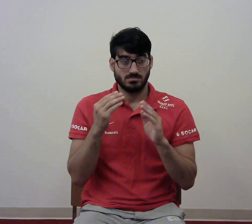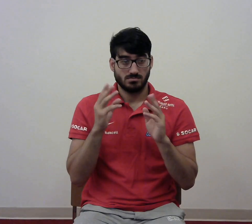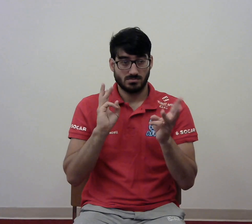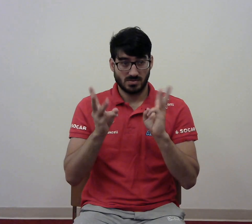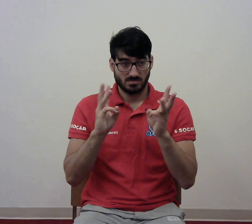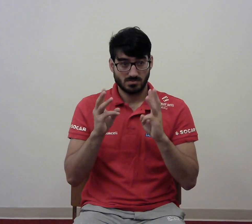mətbəx